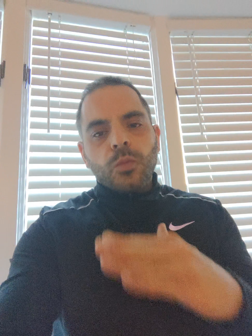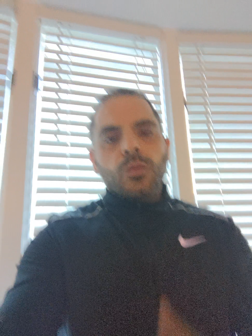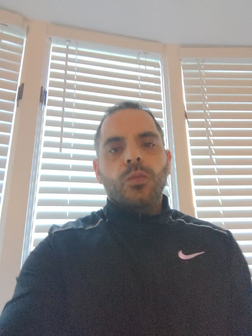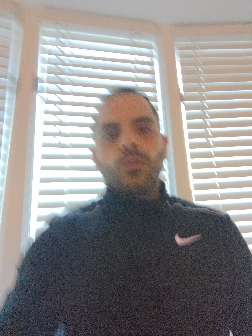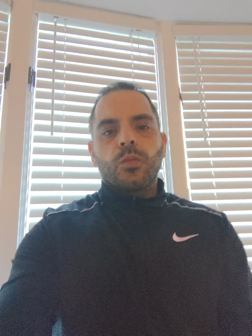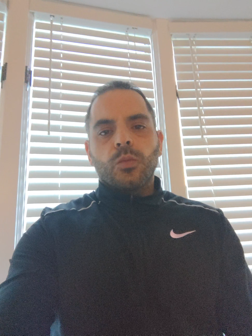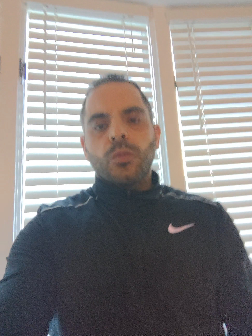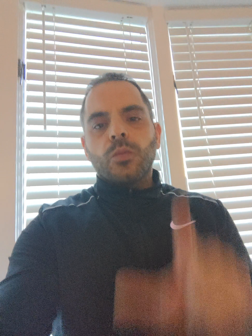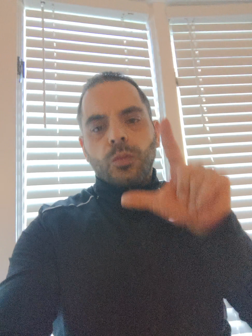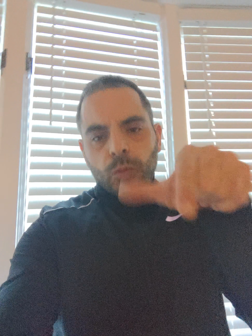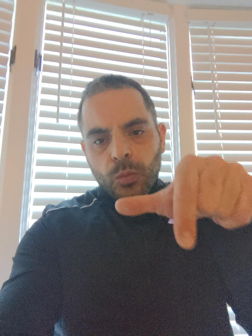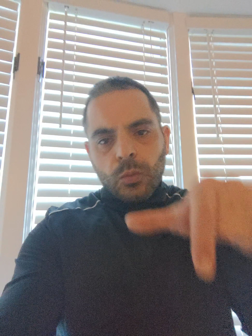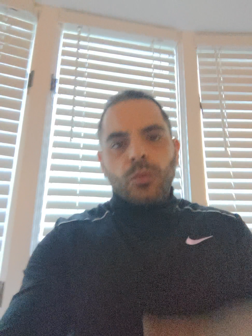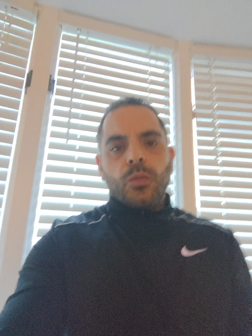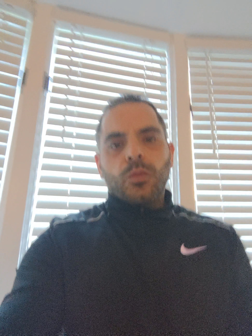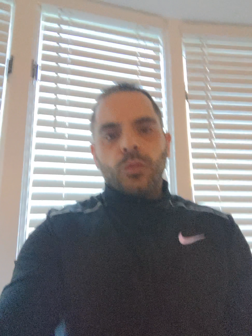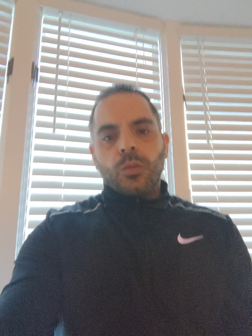later